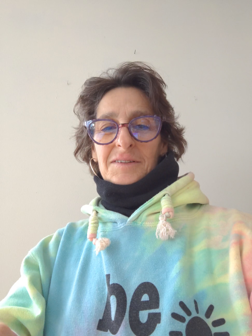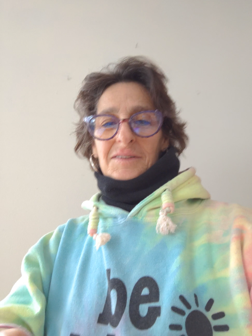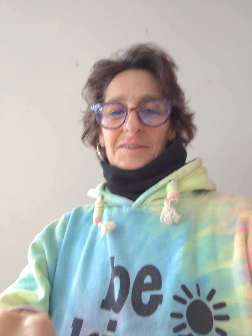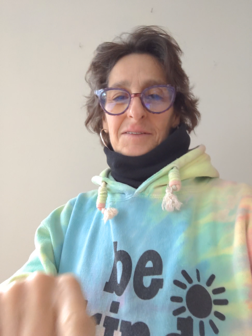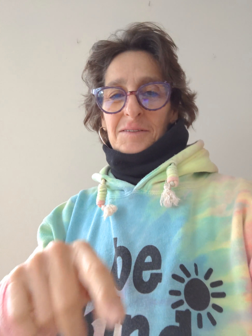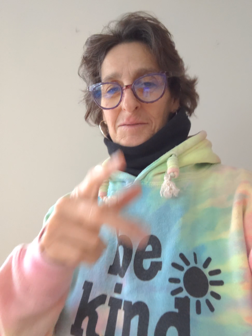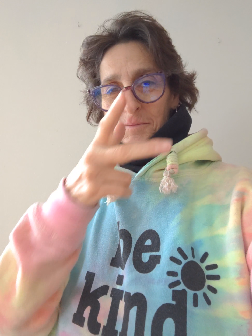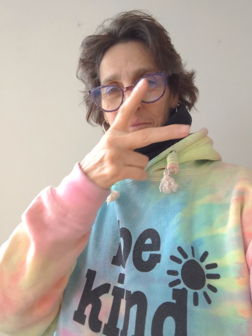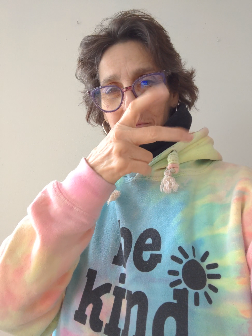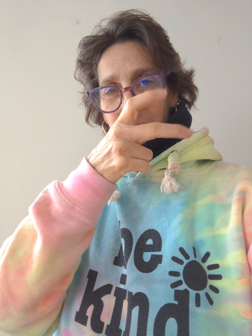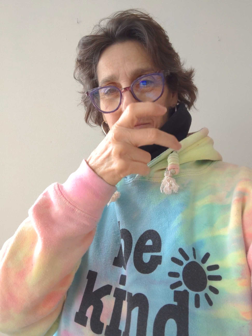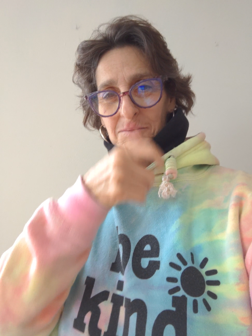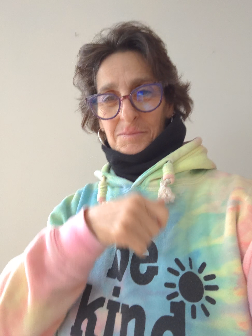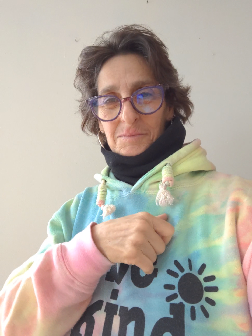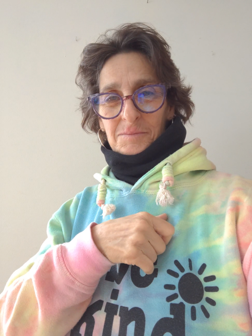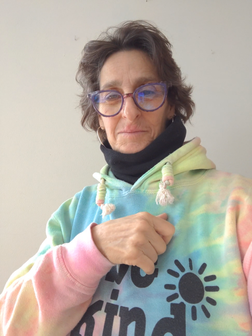bug